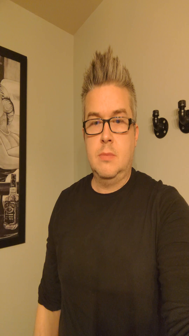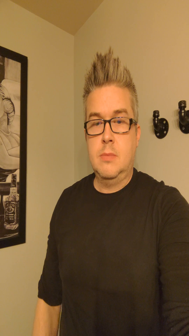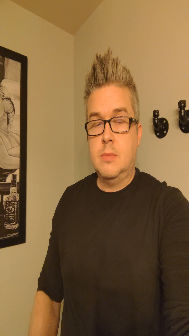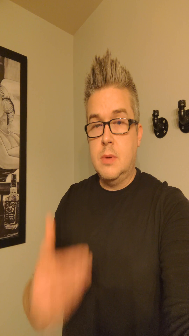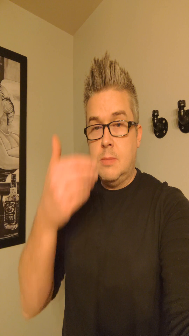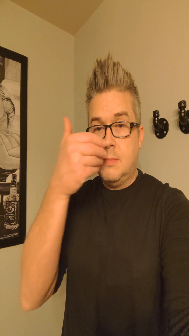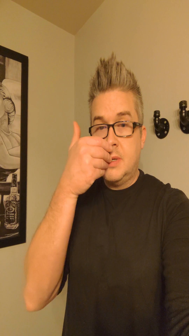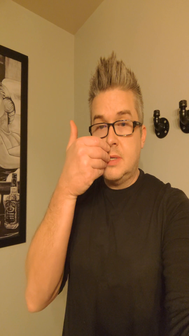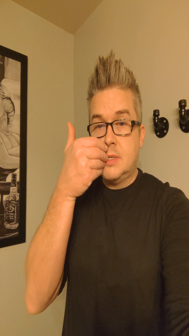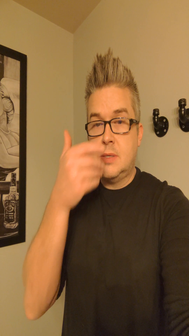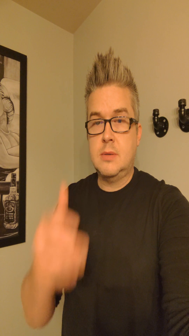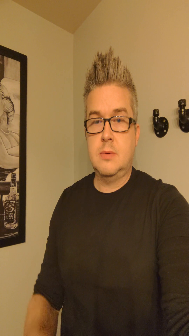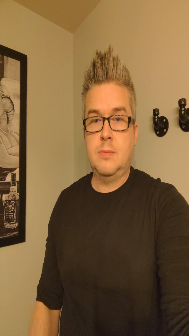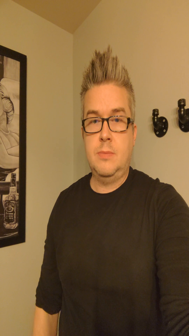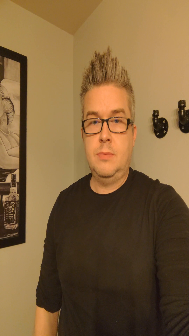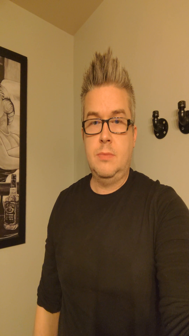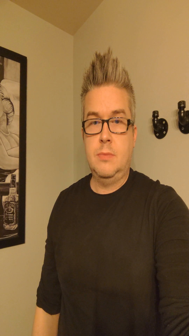pizza